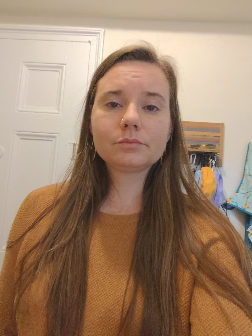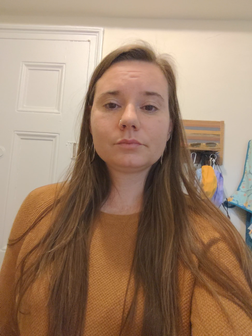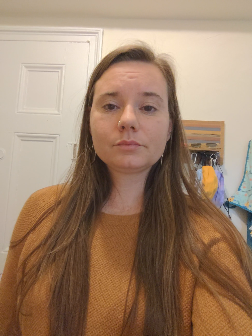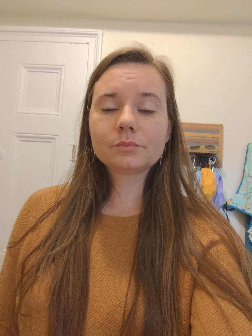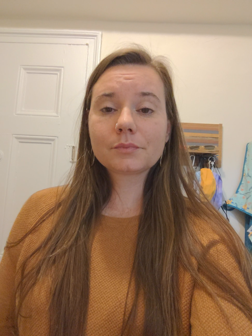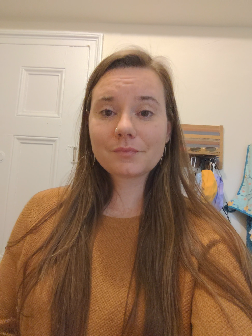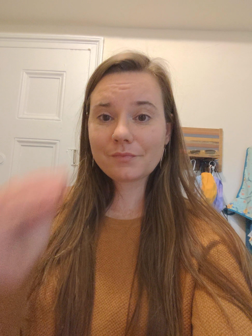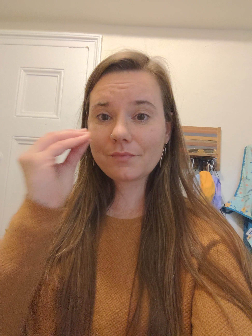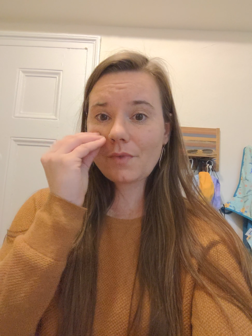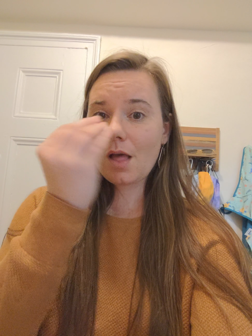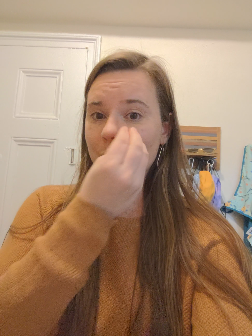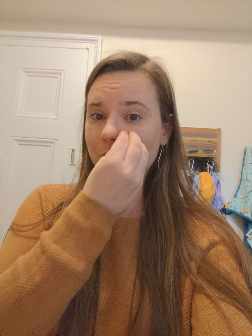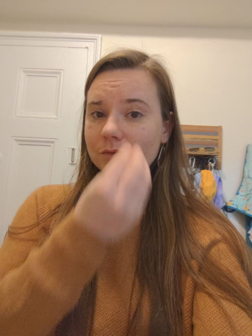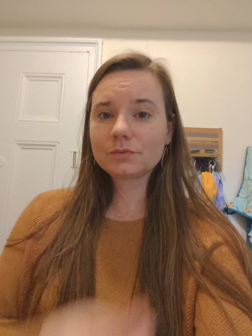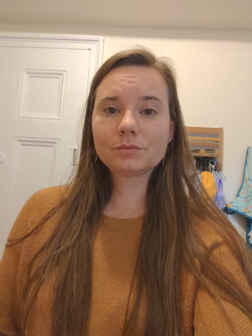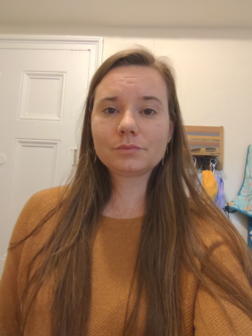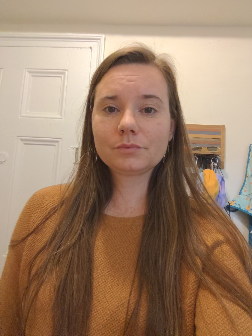flower